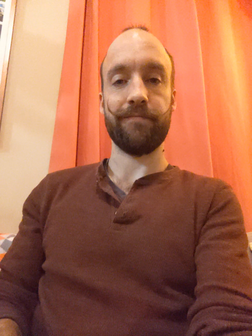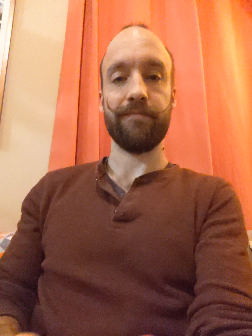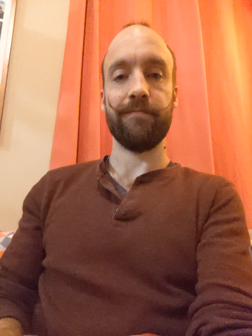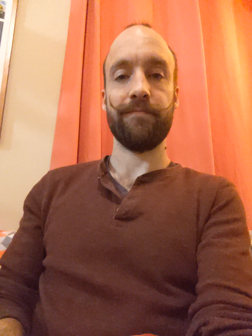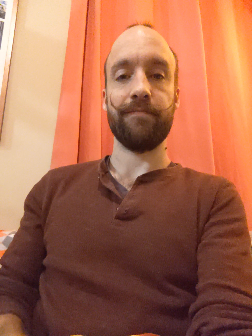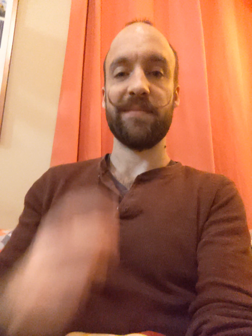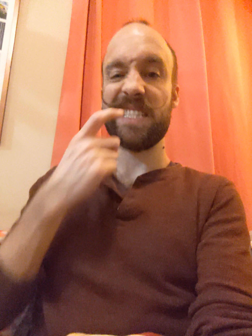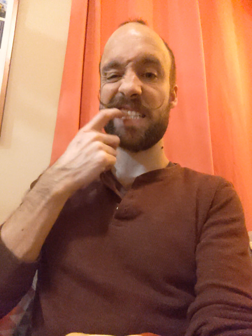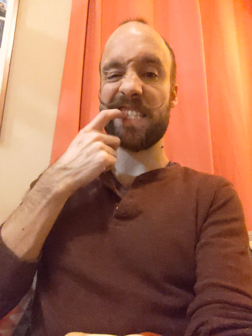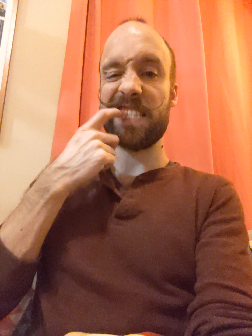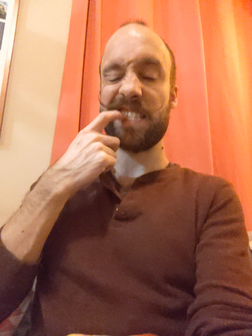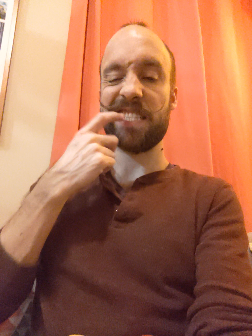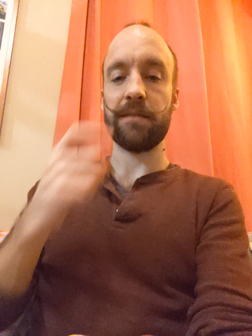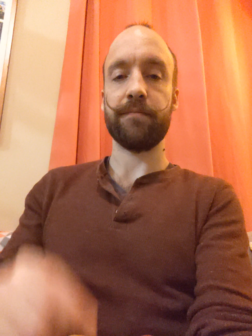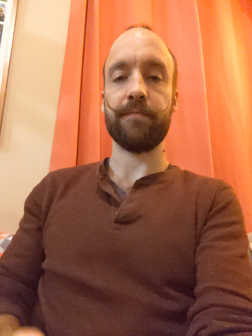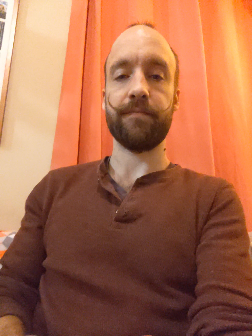tooth